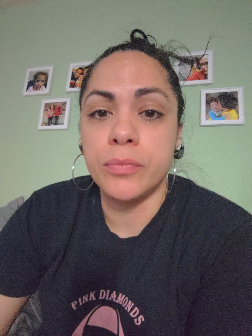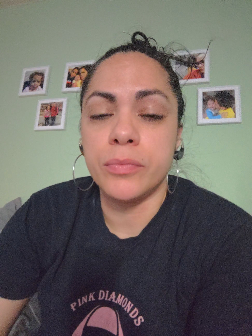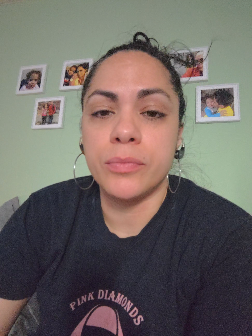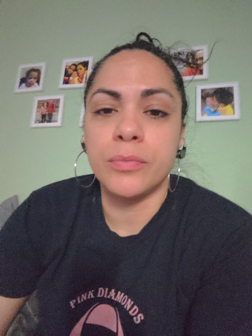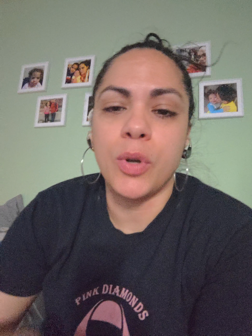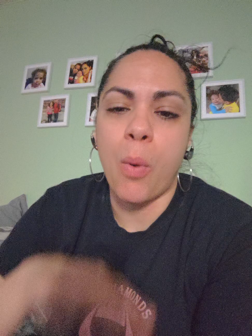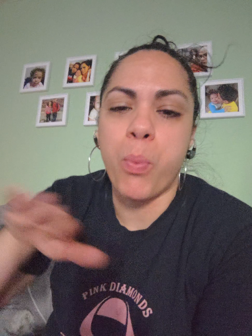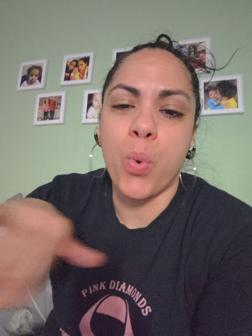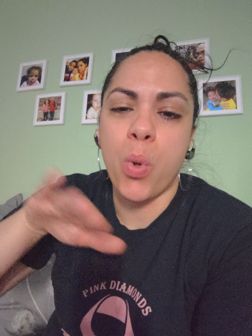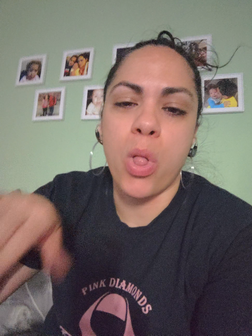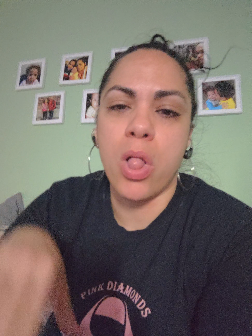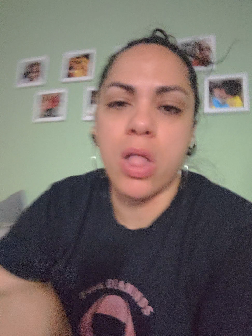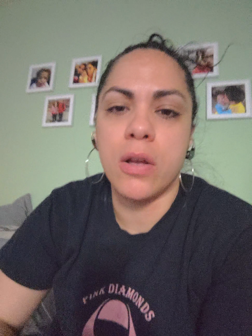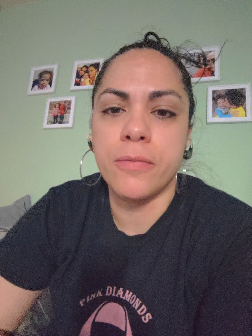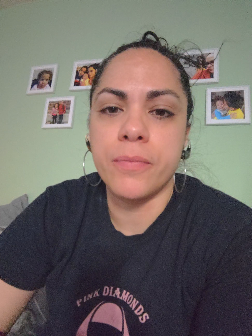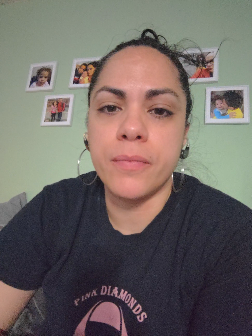pool